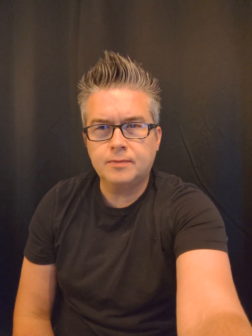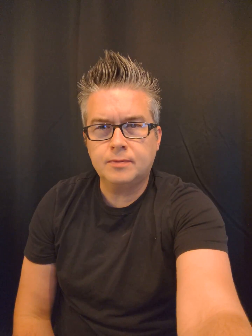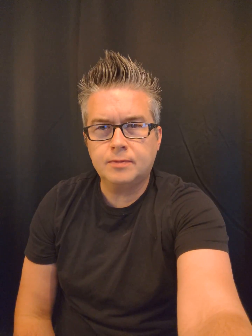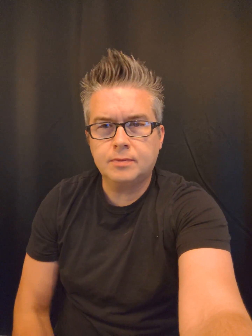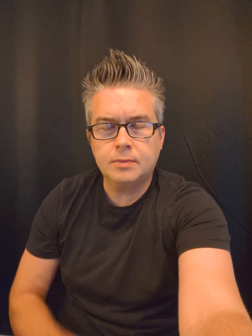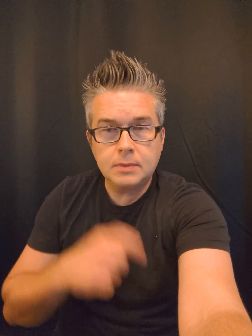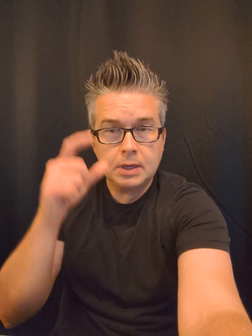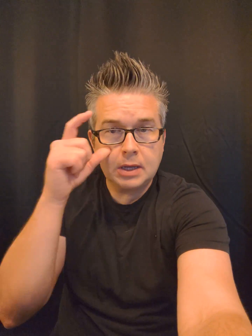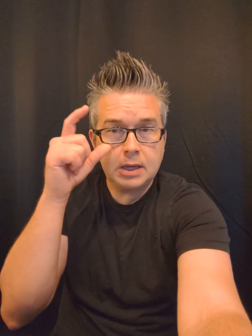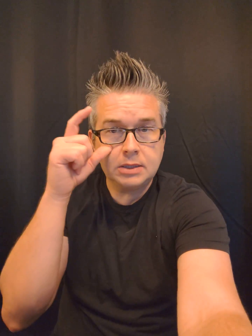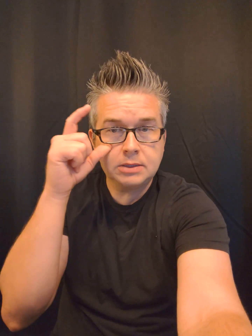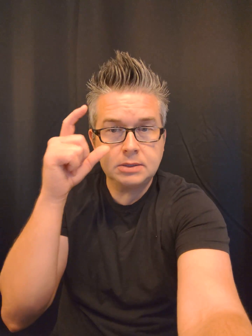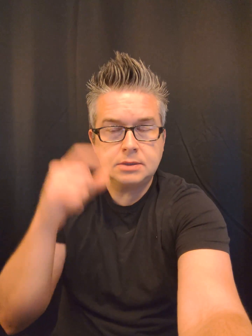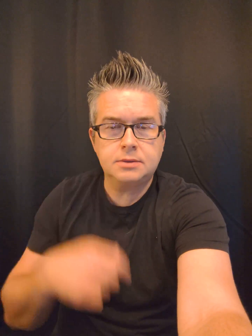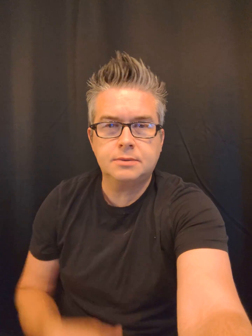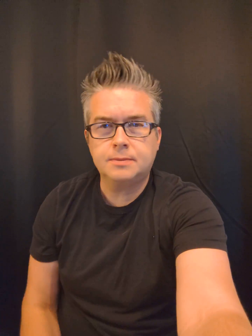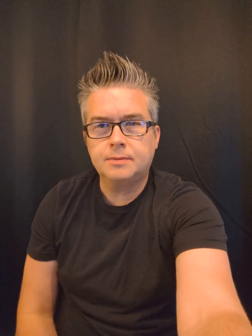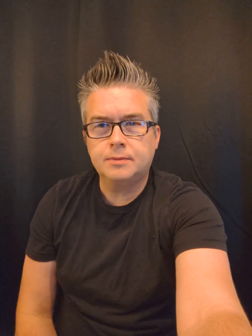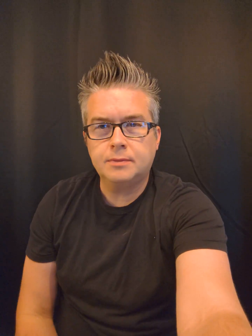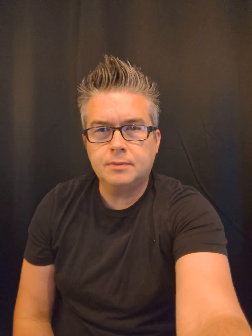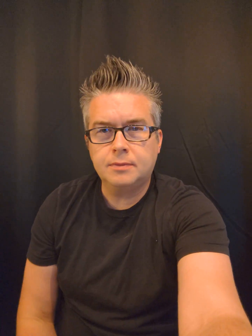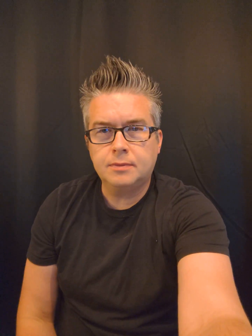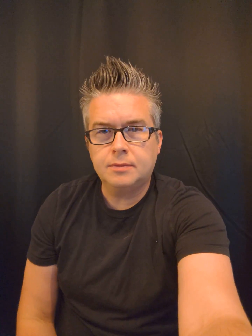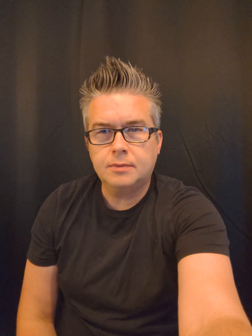glasses